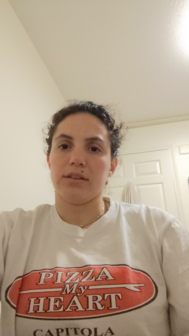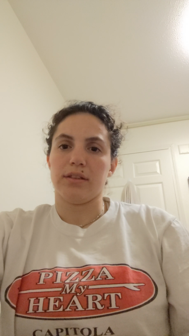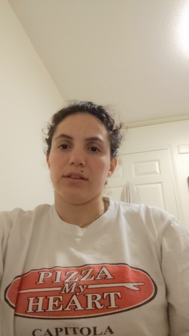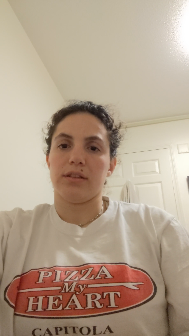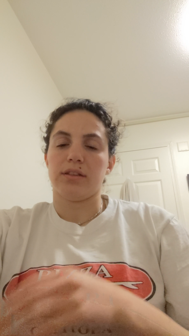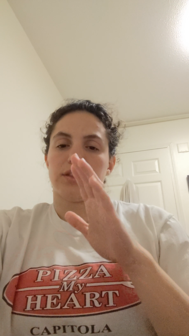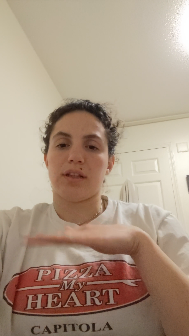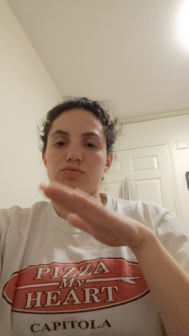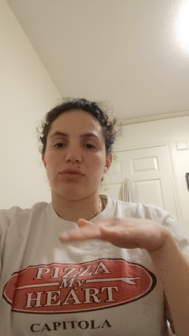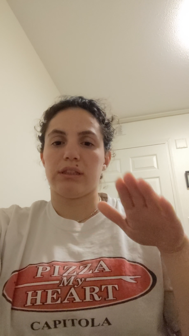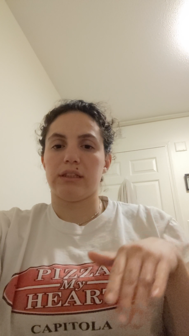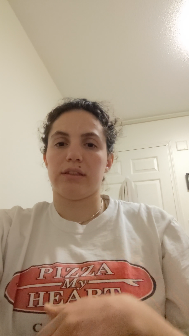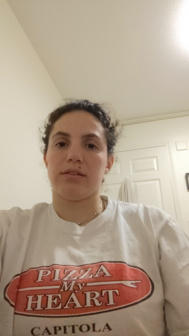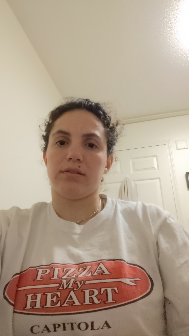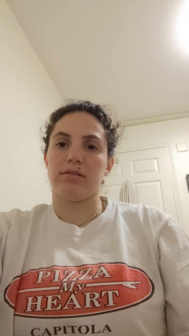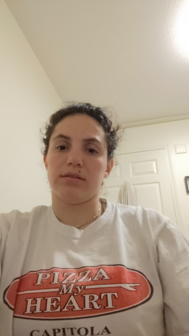children